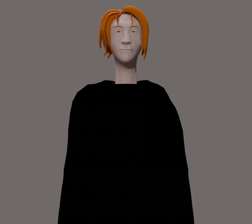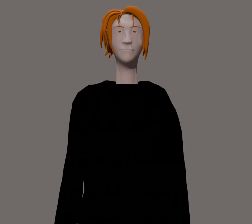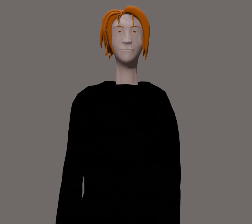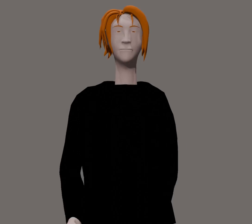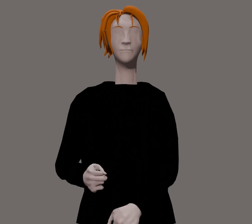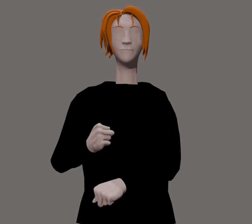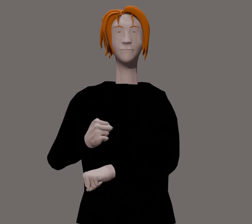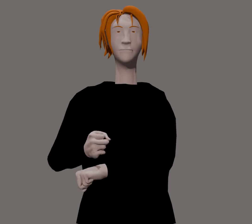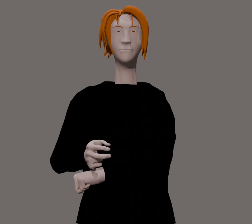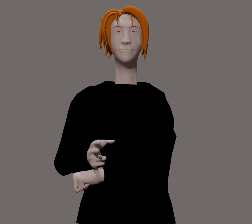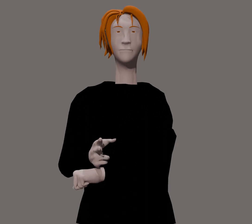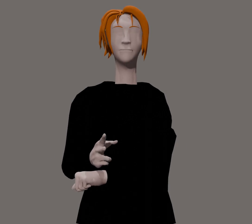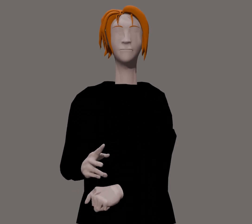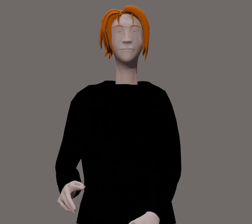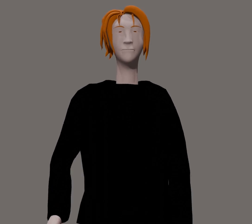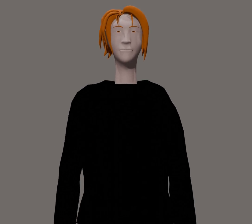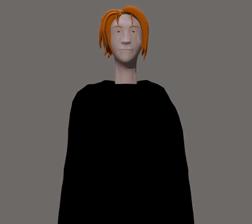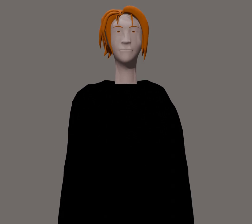Conquer